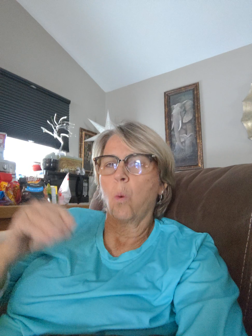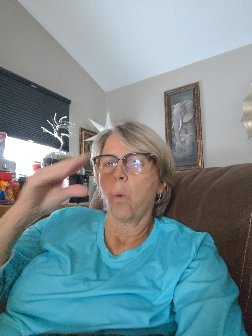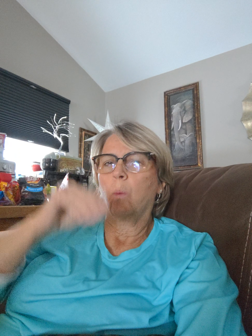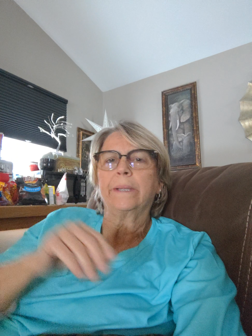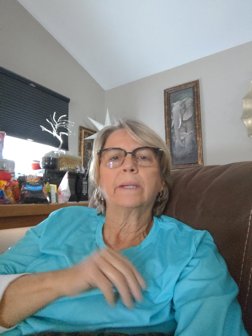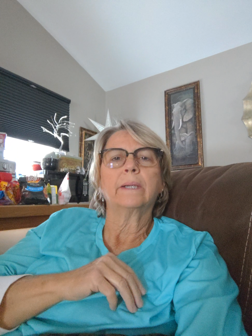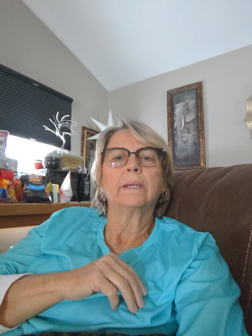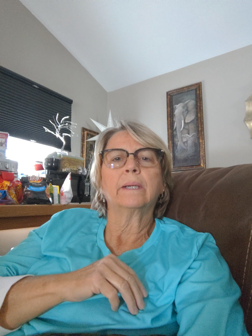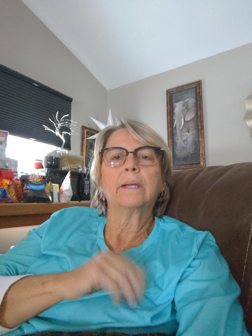story